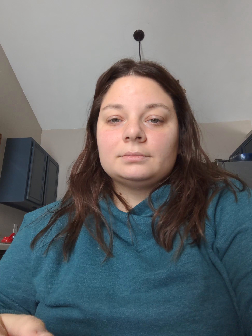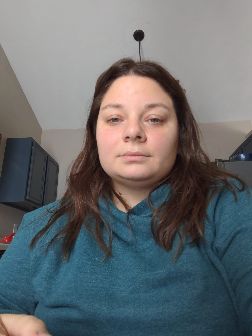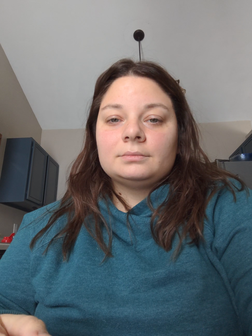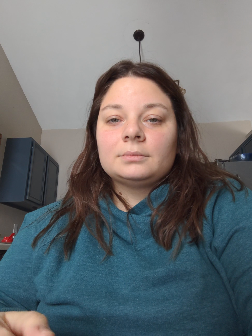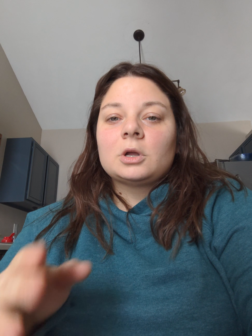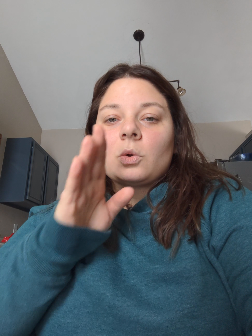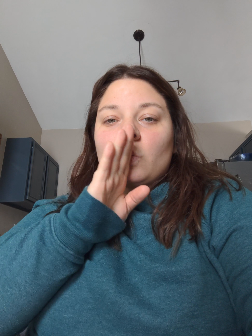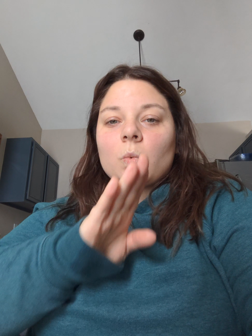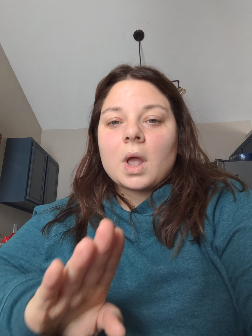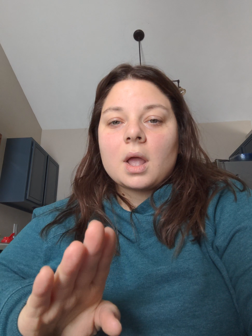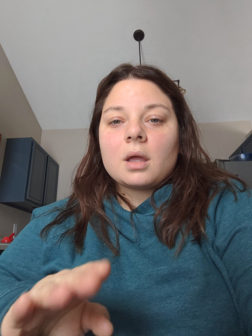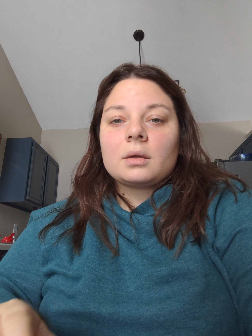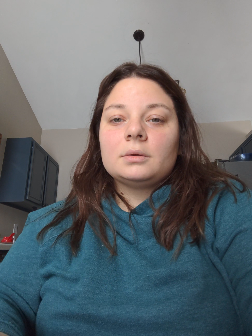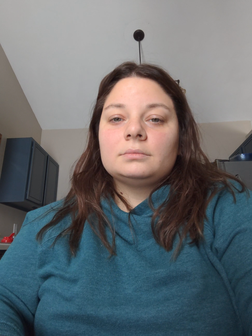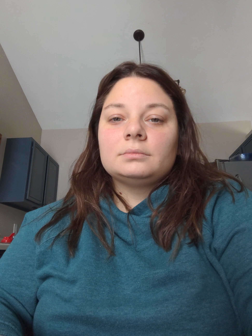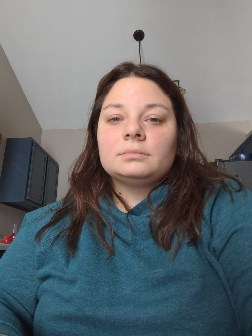quiet